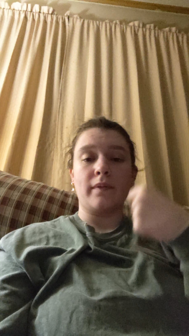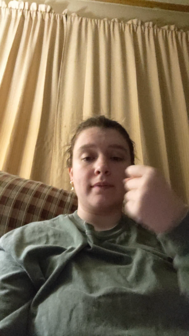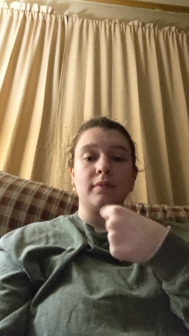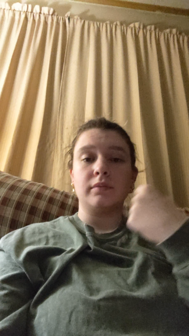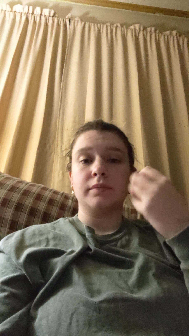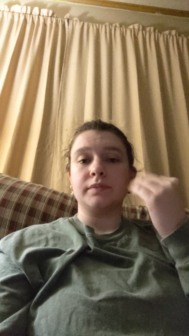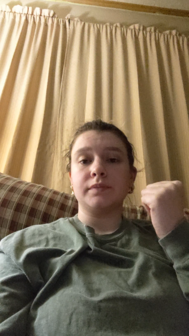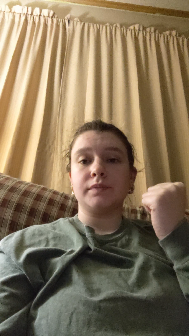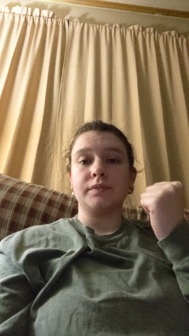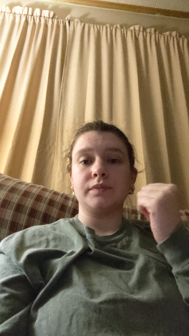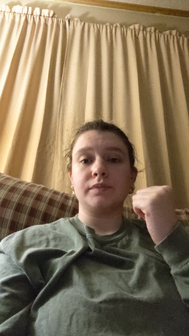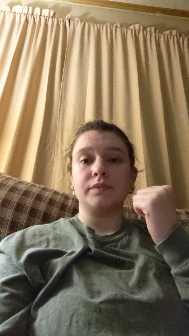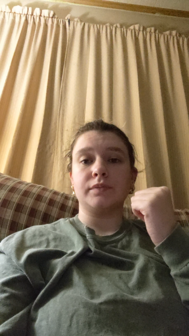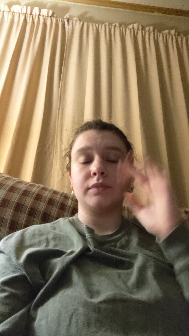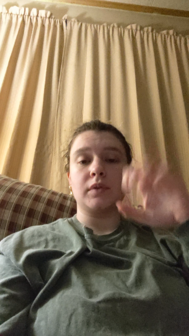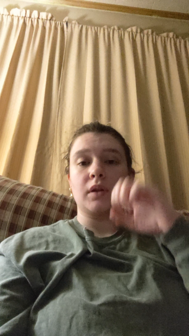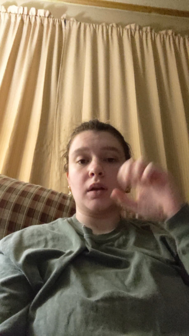ladder